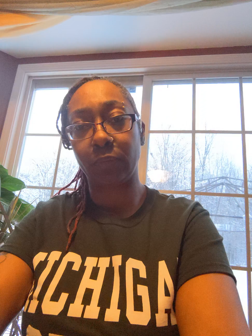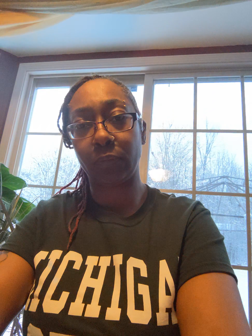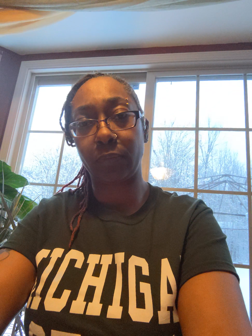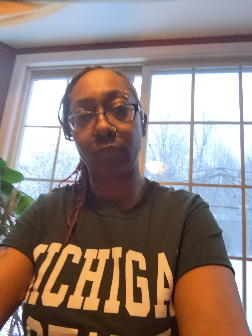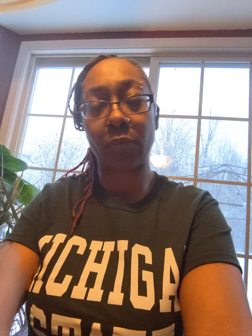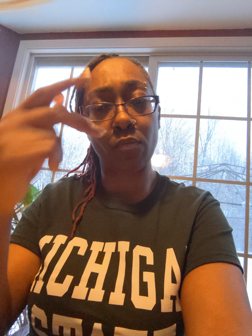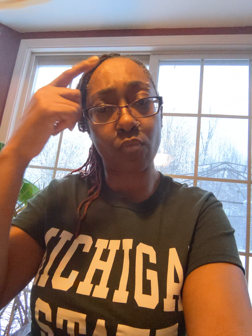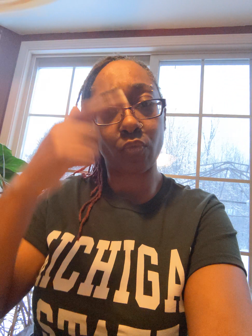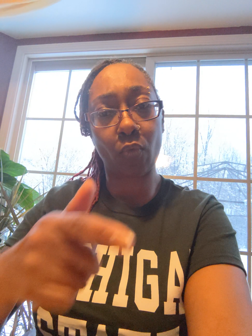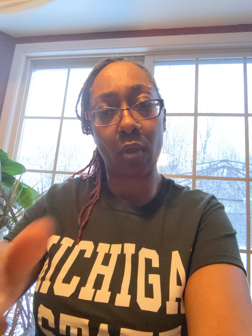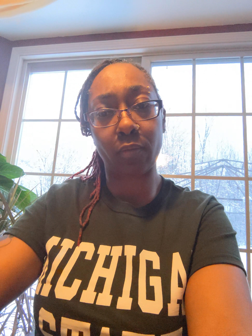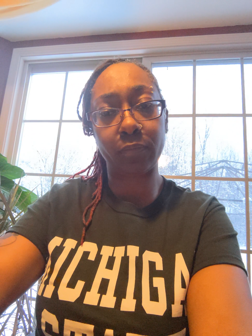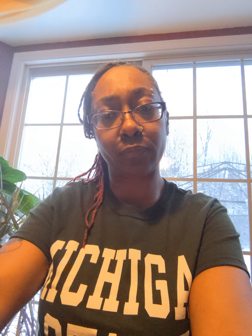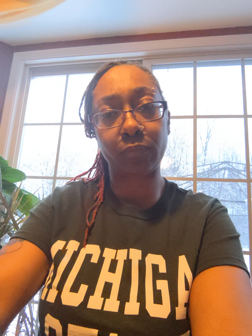brother